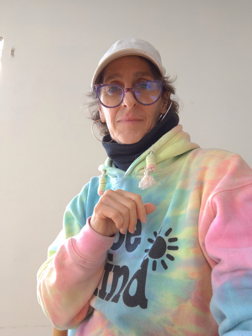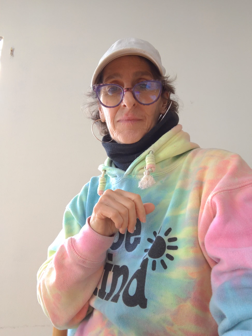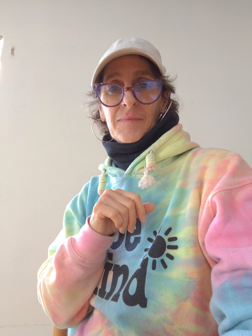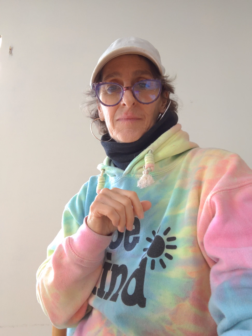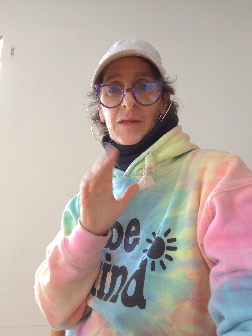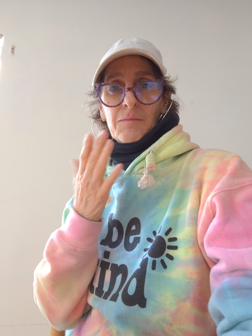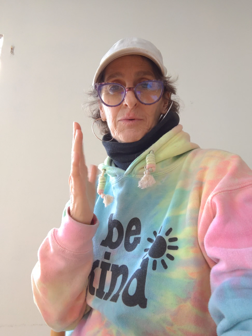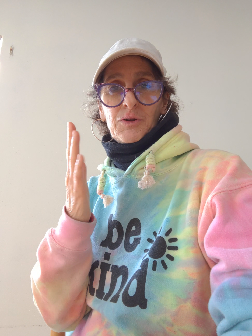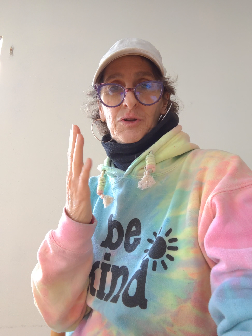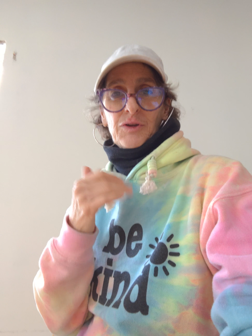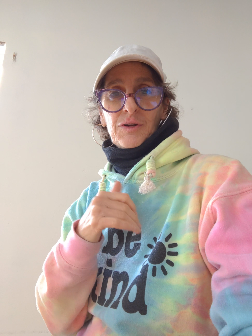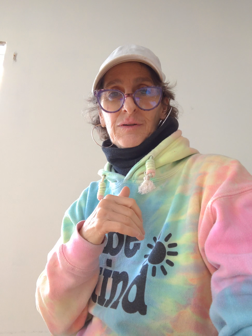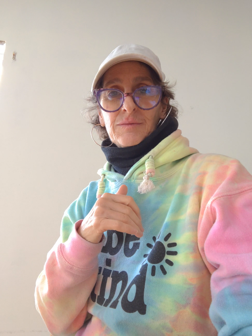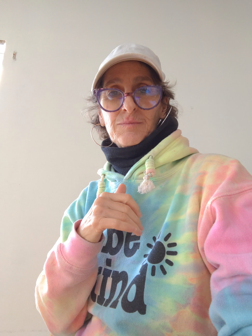book